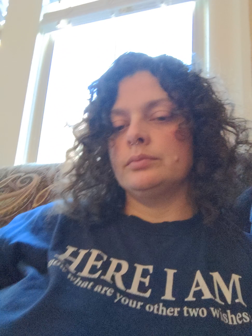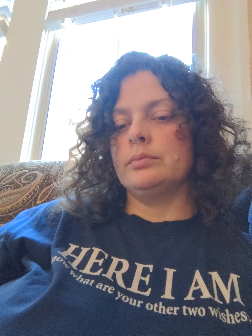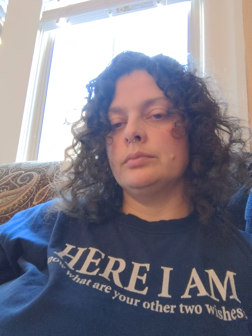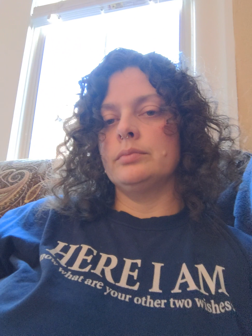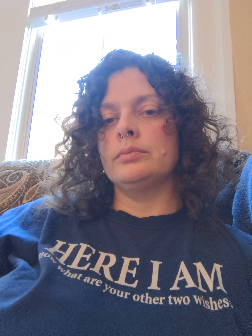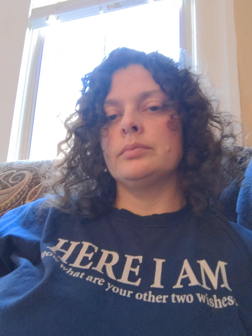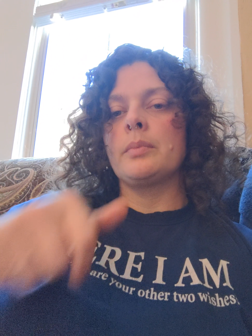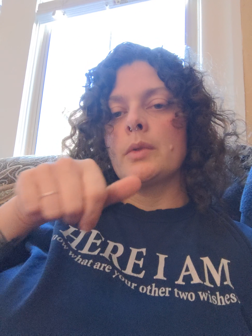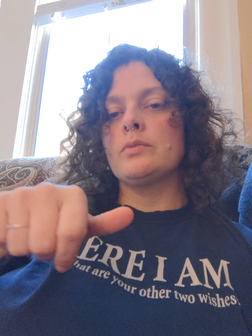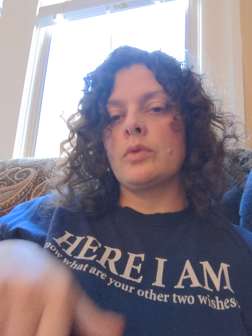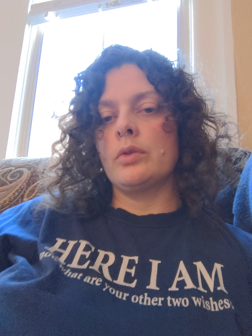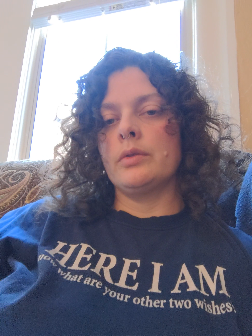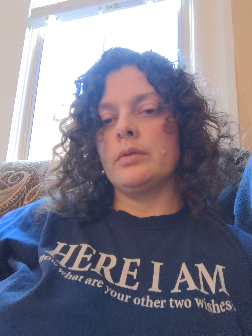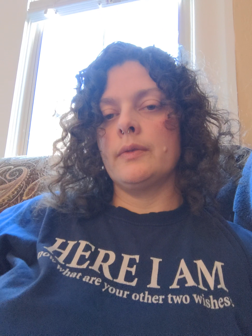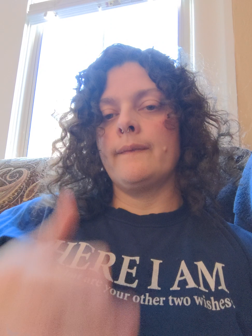puzzle